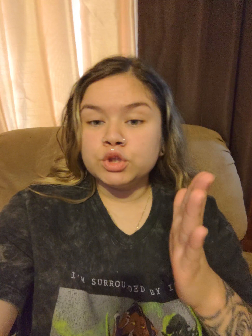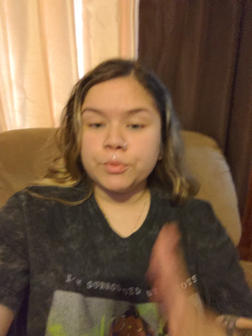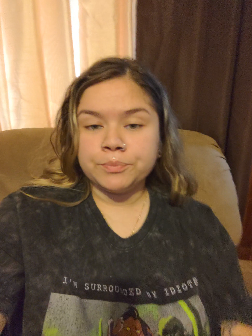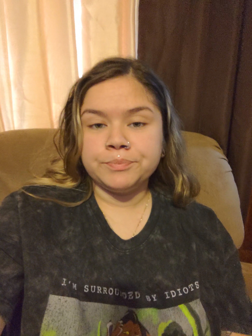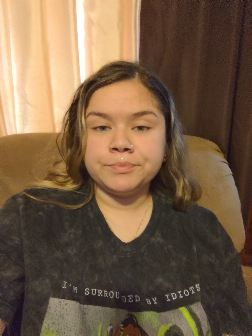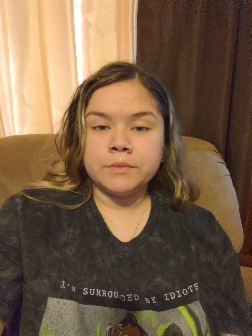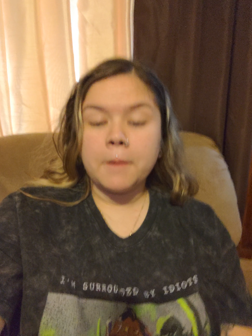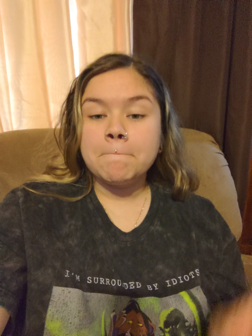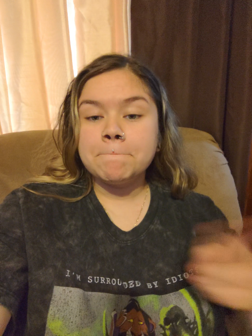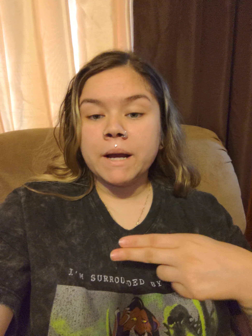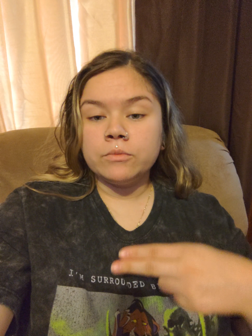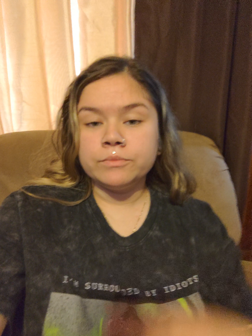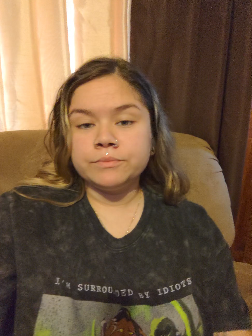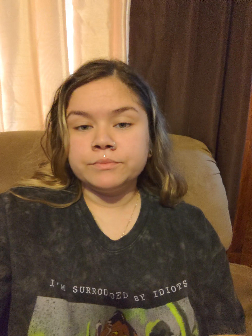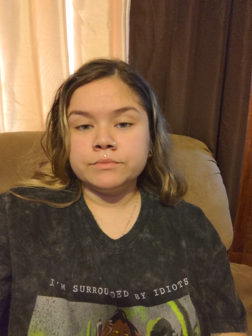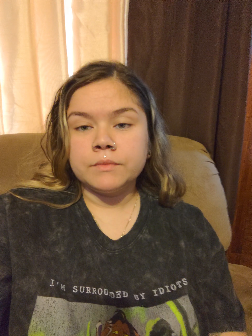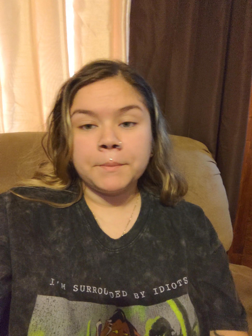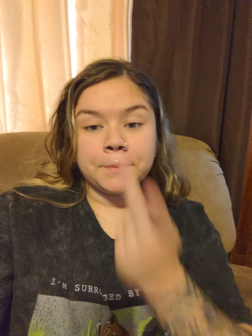belt